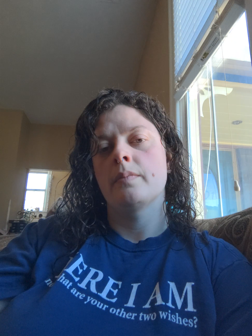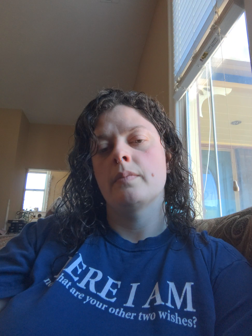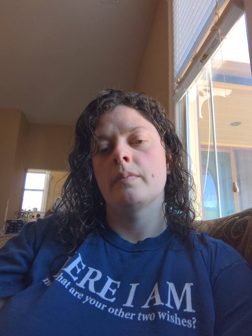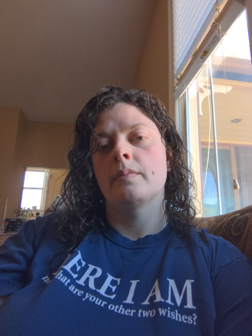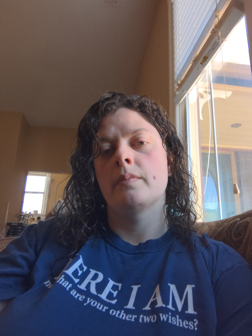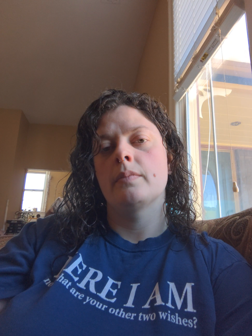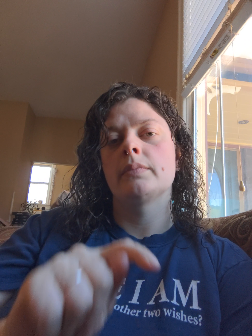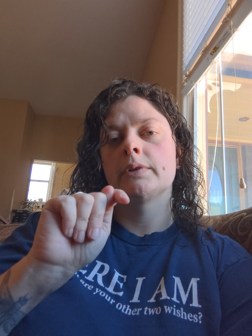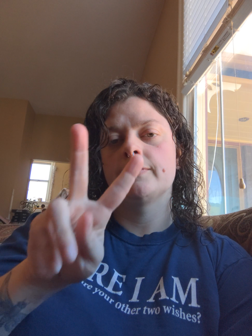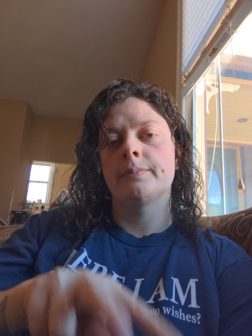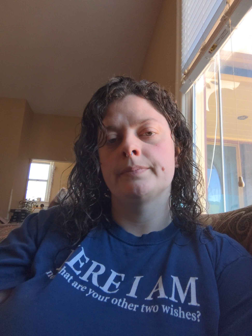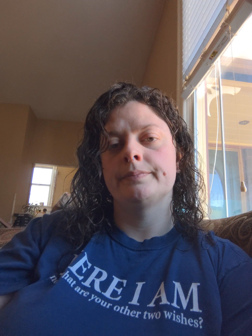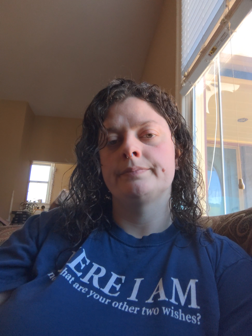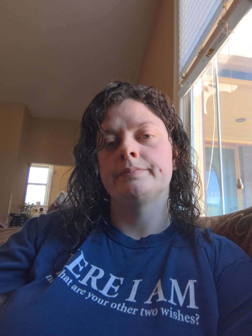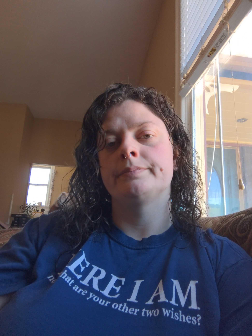TV